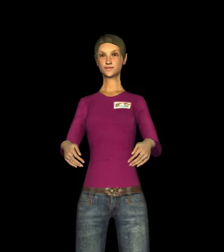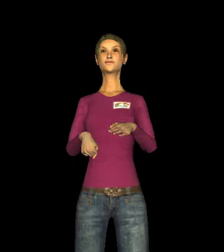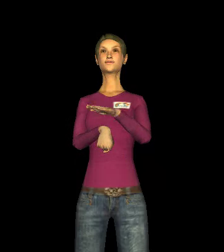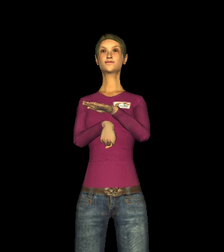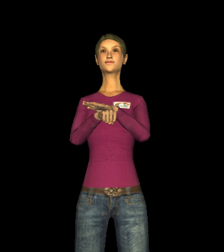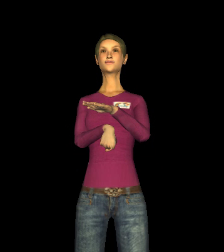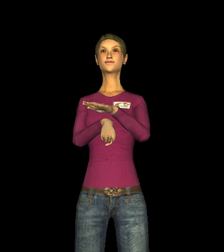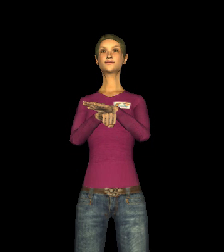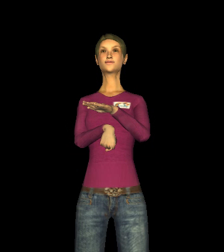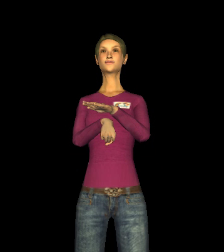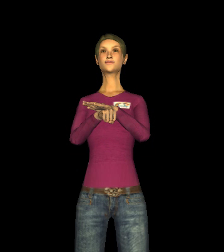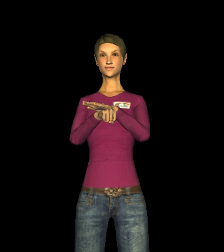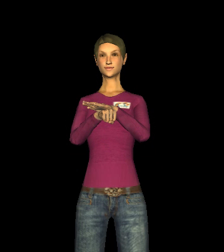كرة القدم